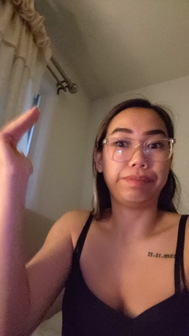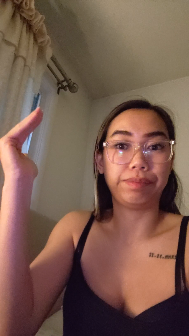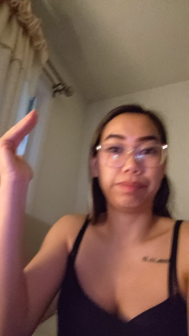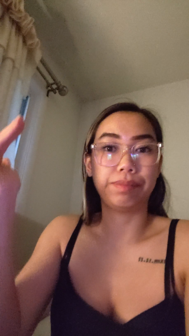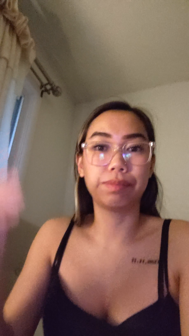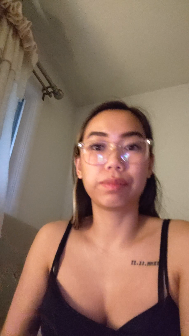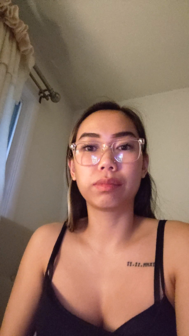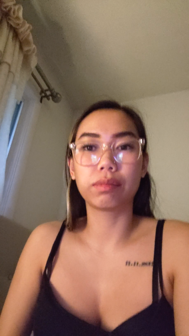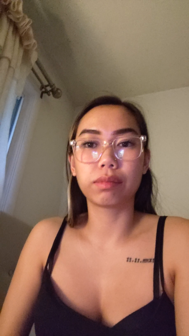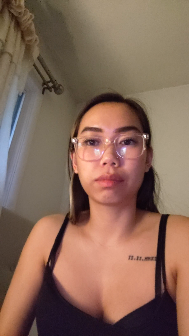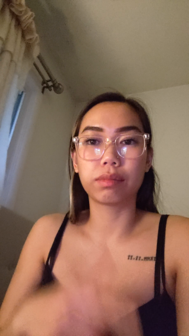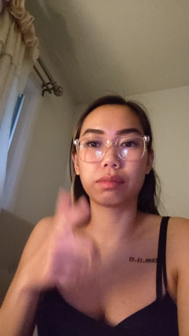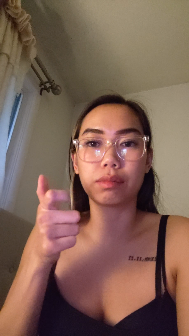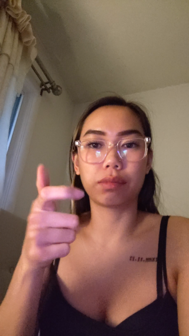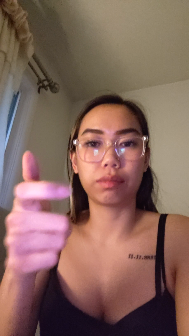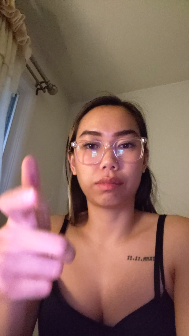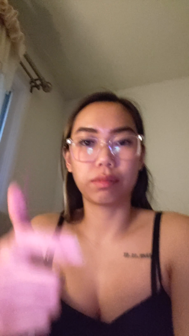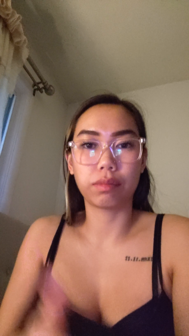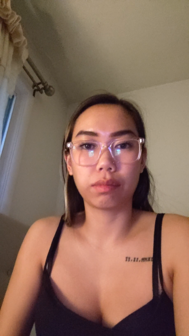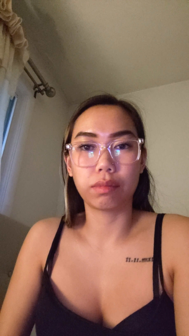run